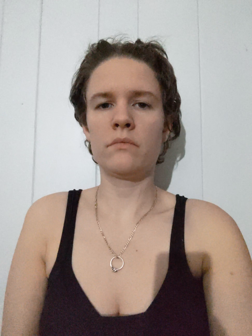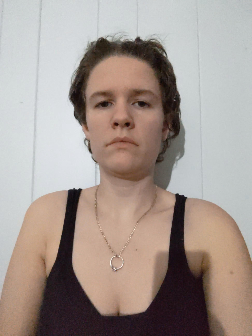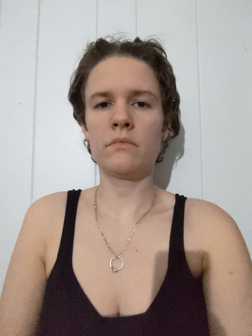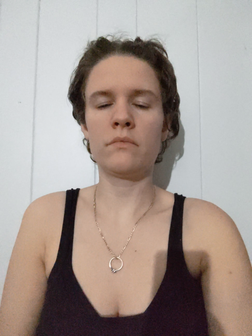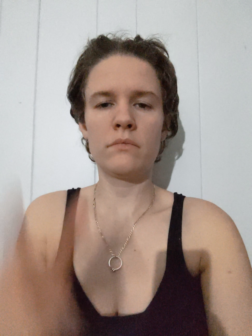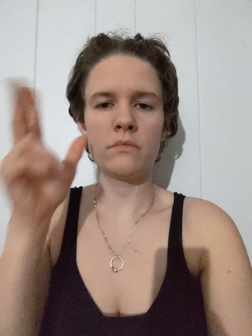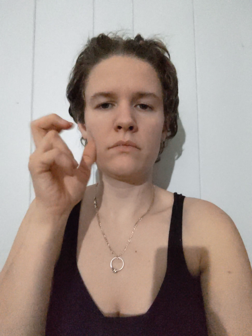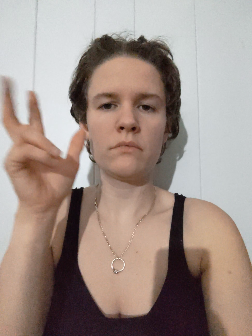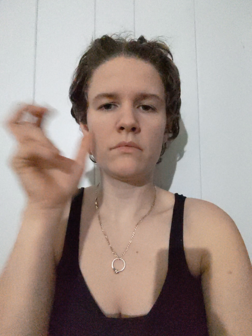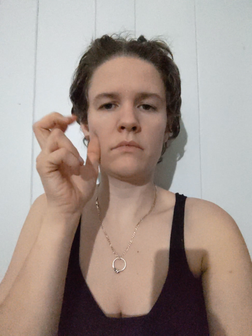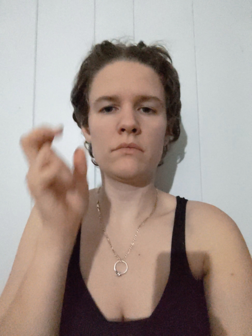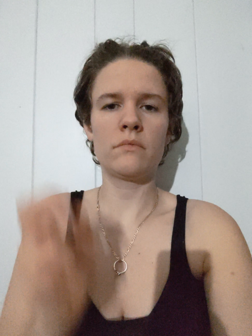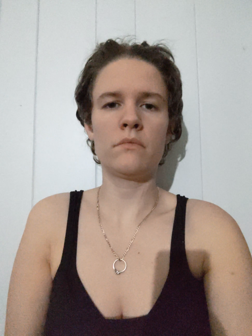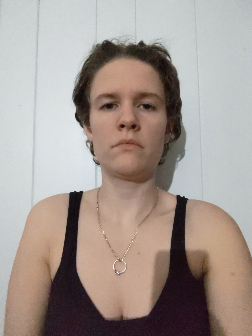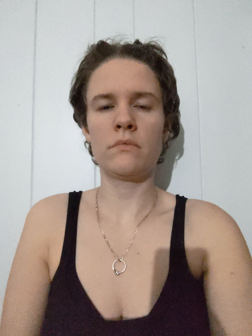hear